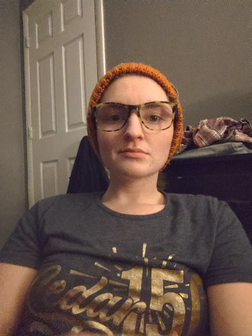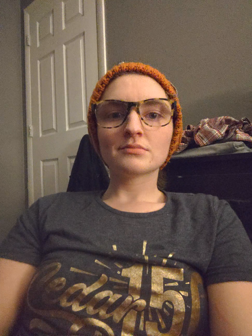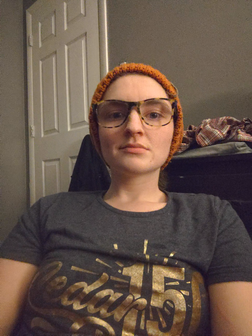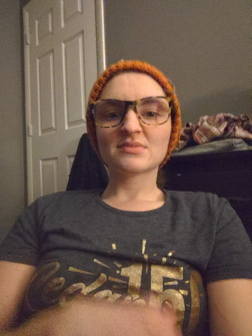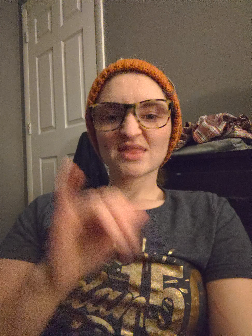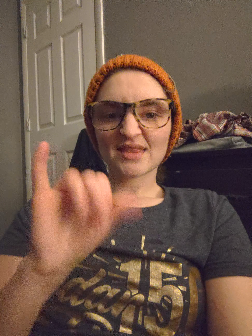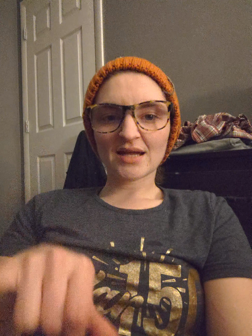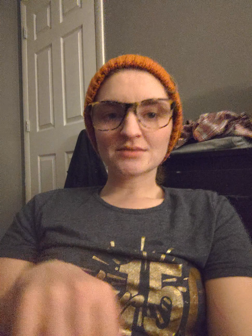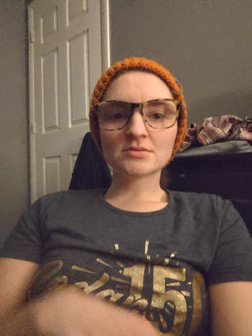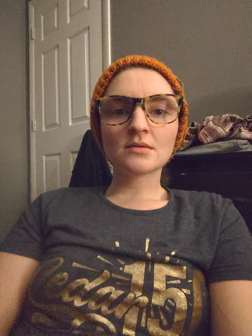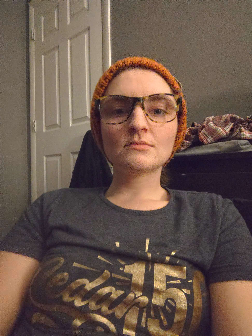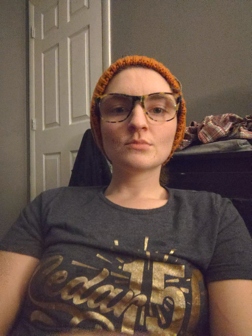that